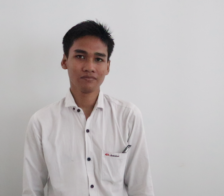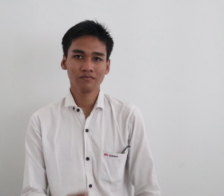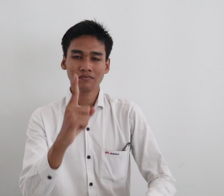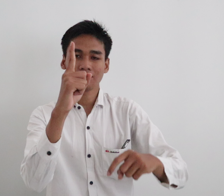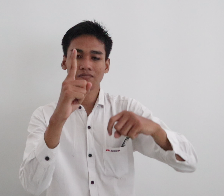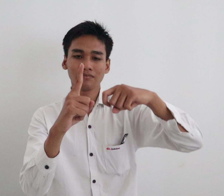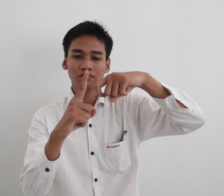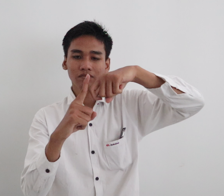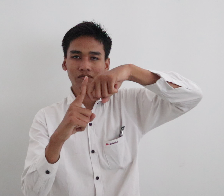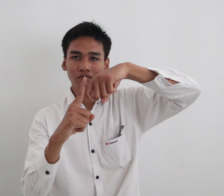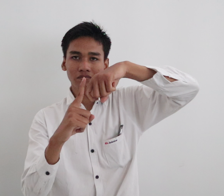K